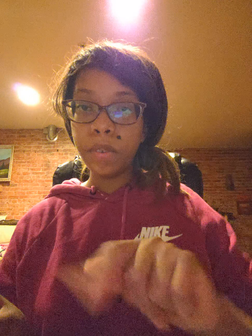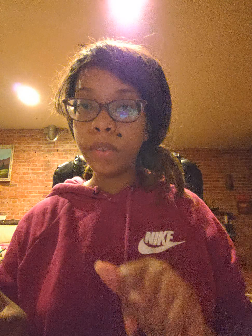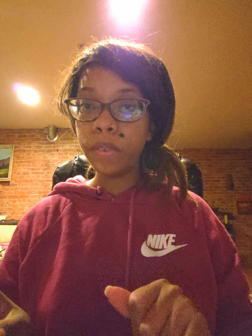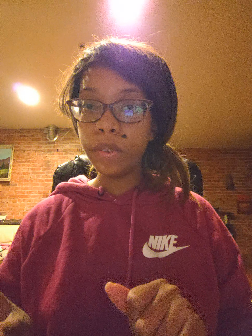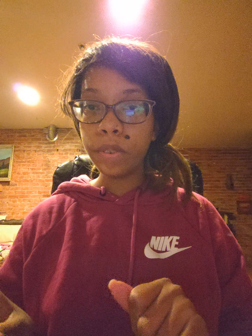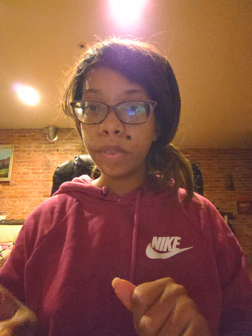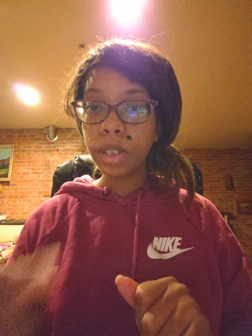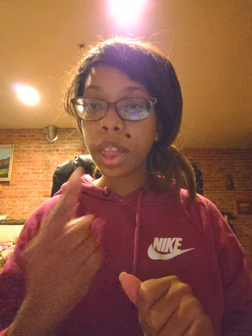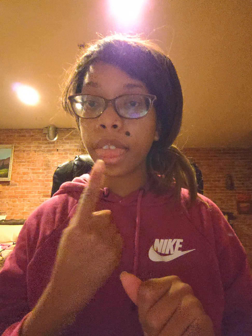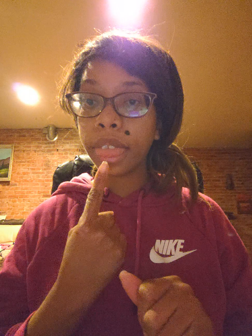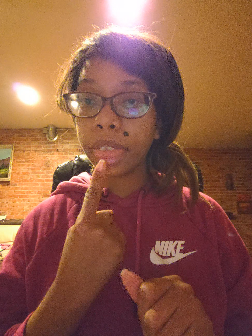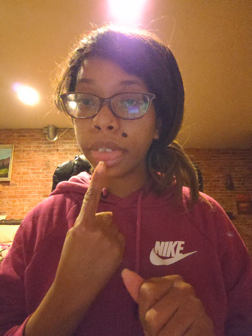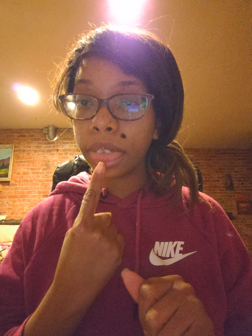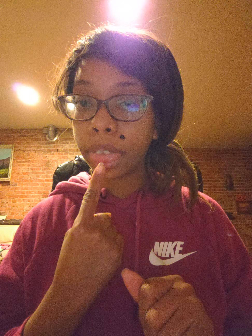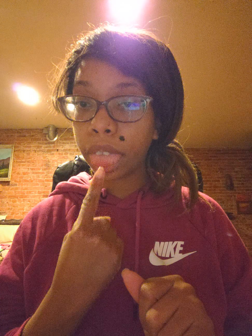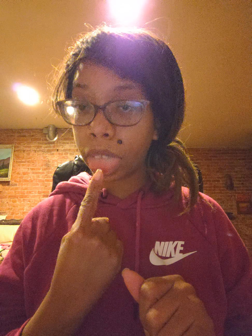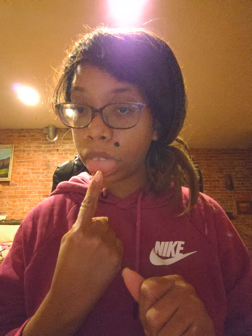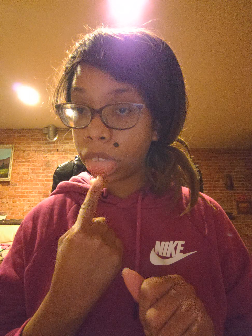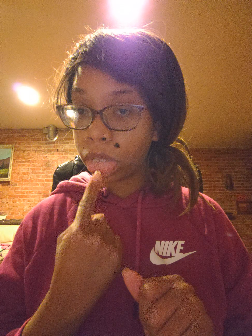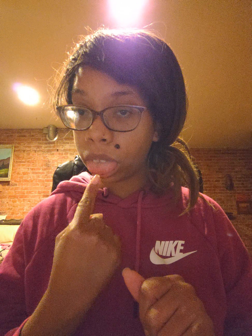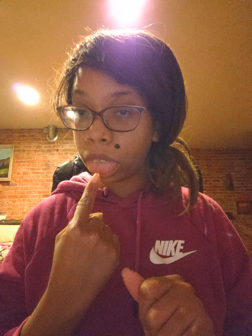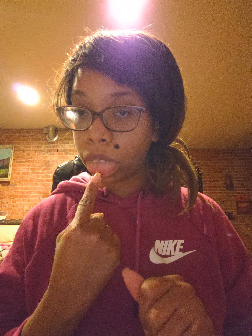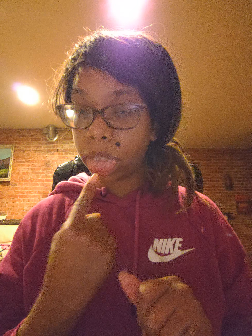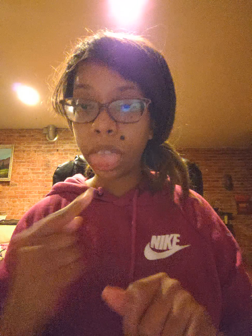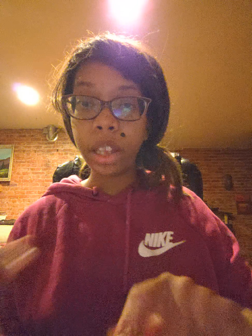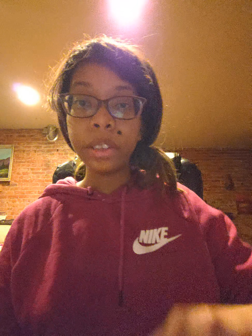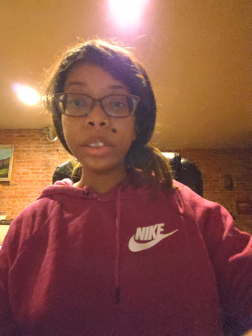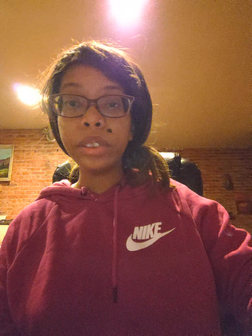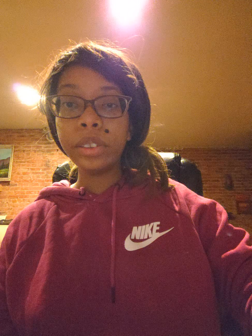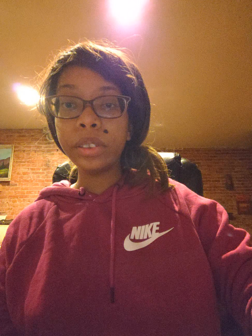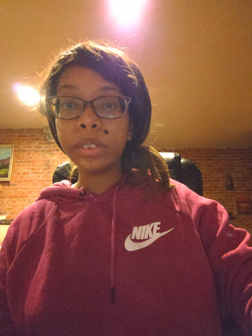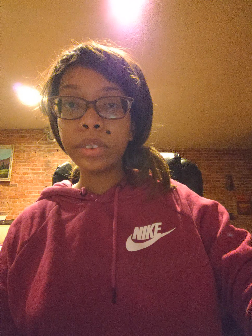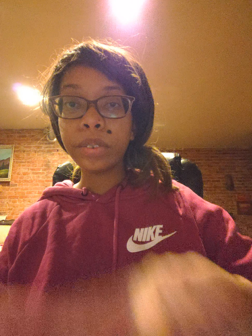tongue